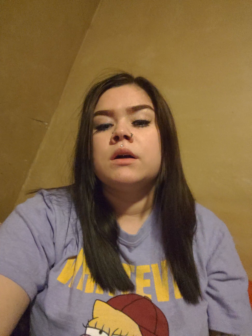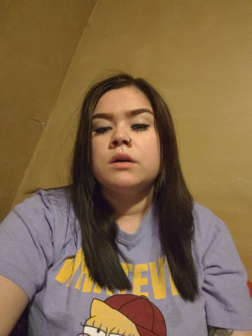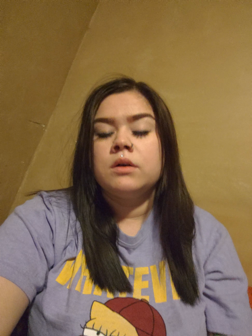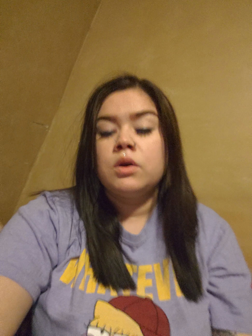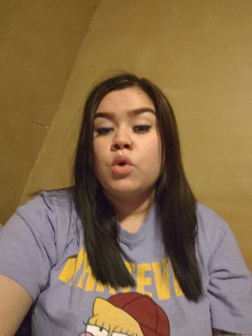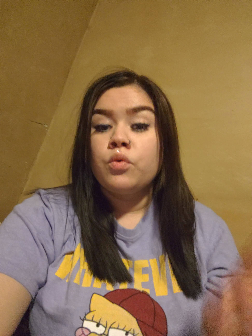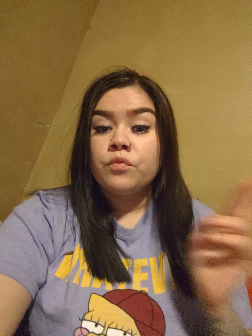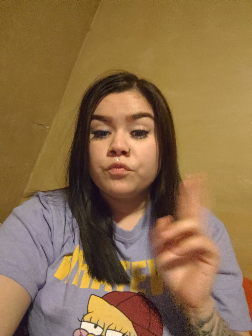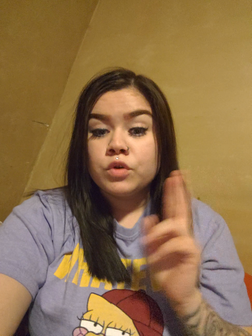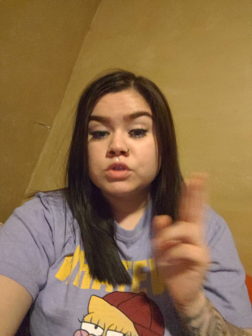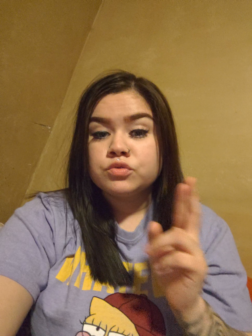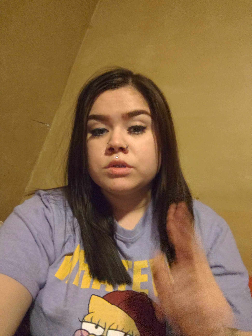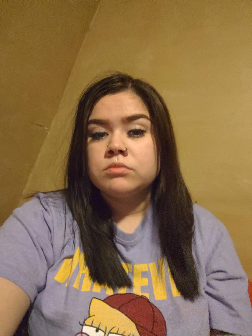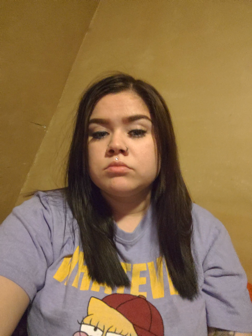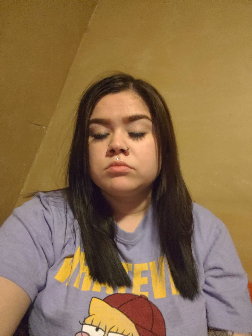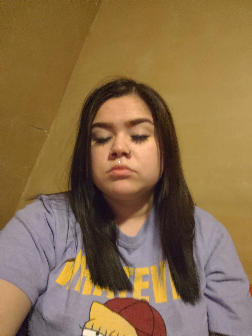refrigerator